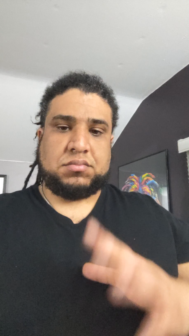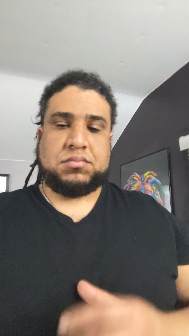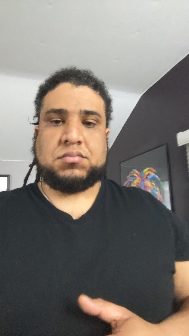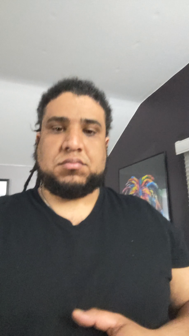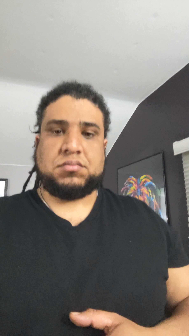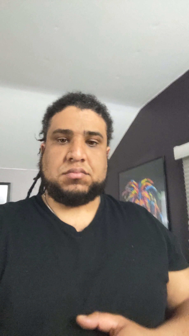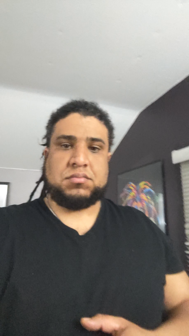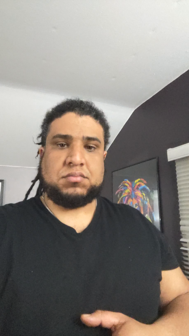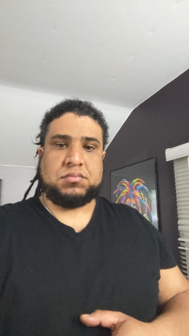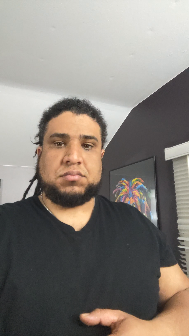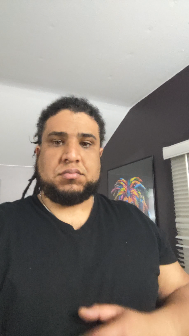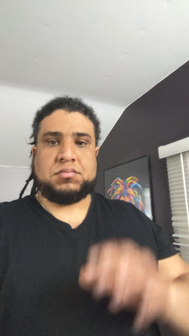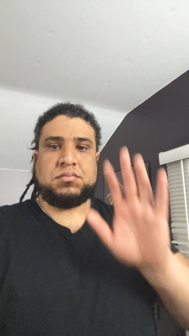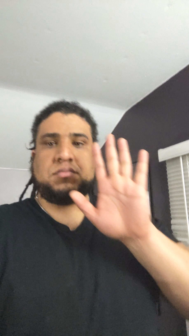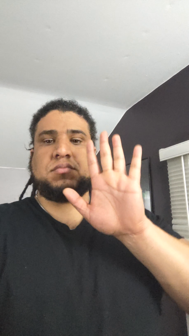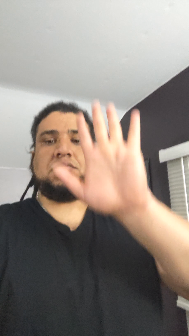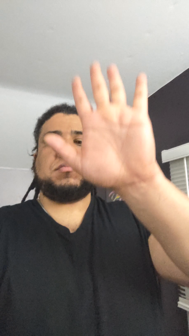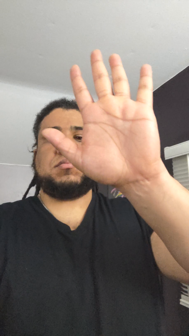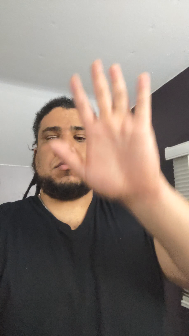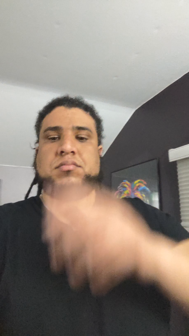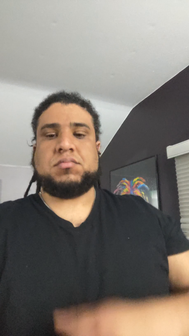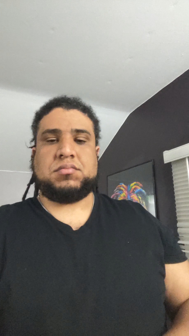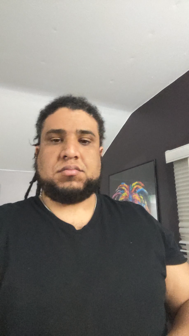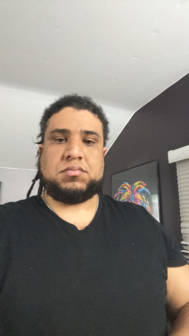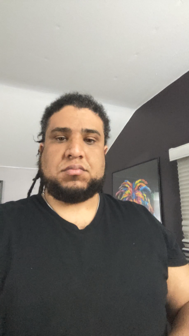give me five